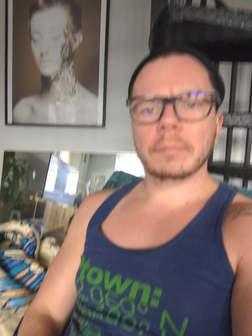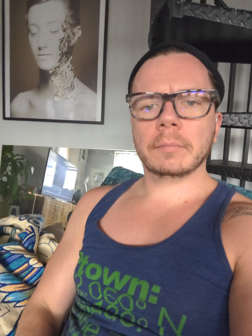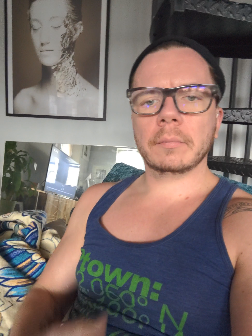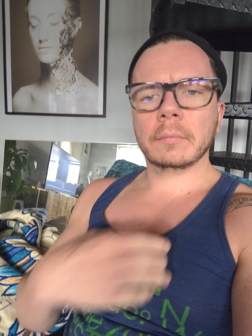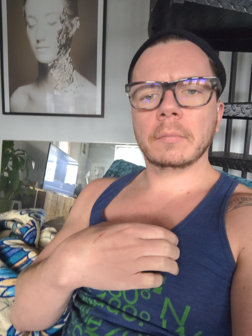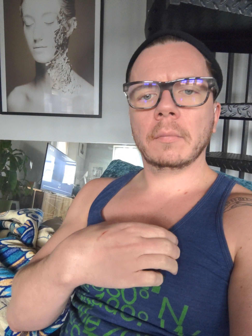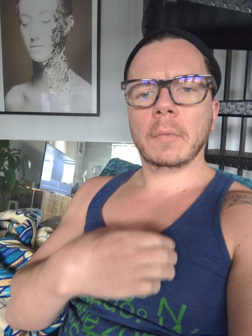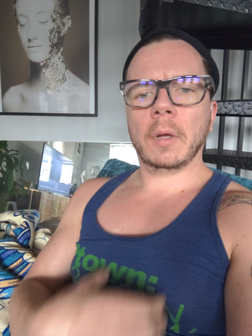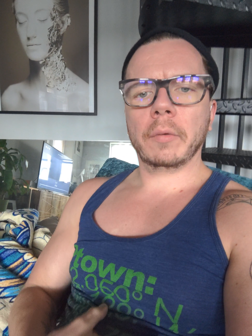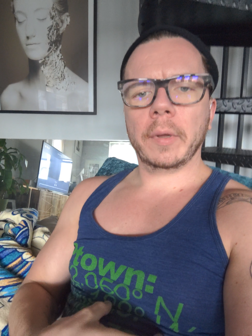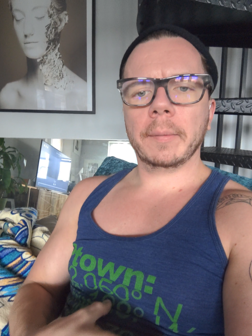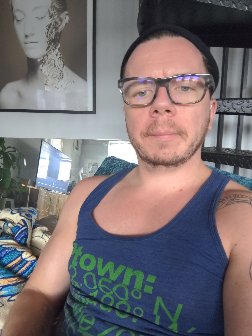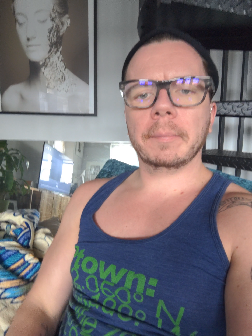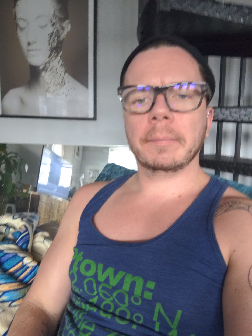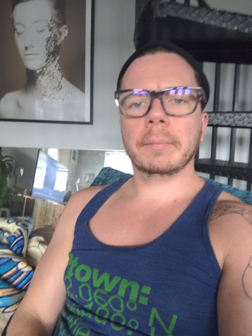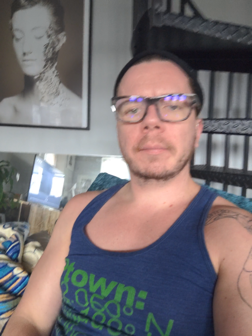hungry